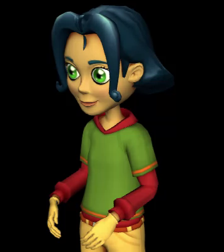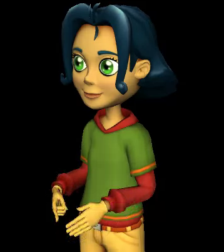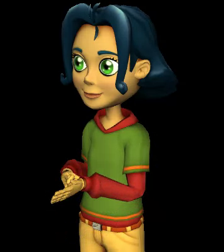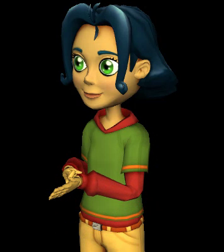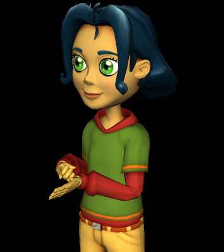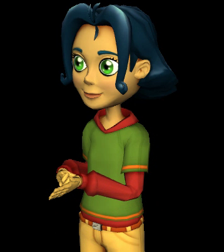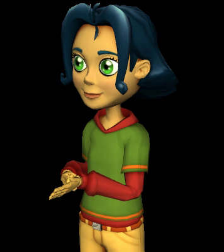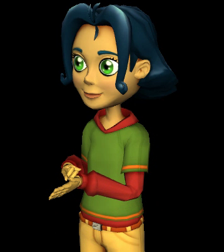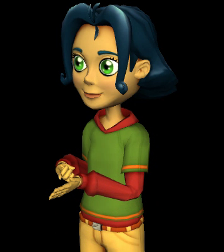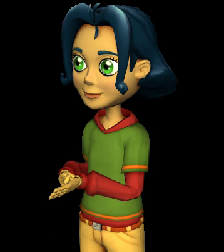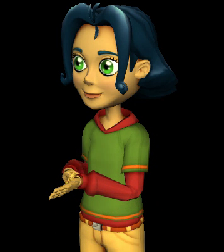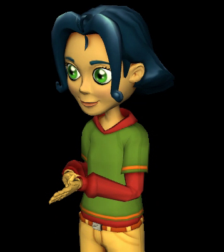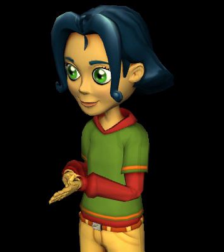يكرر